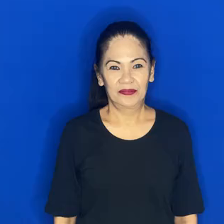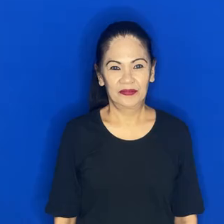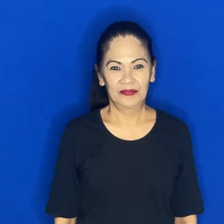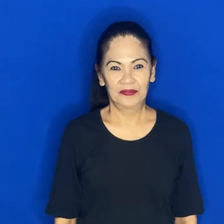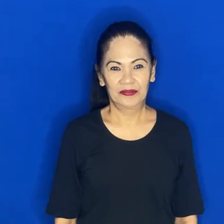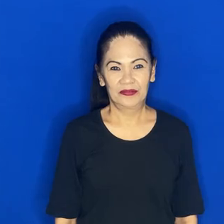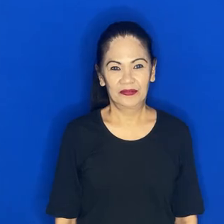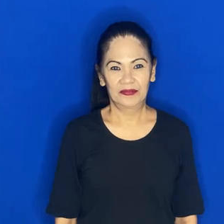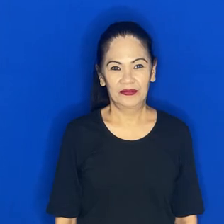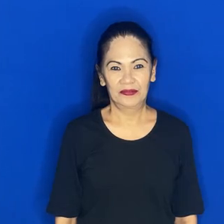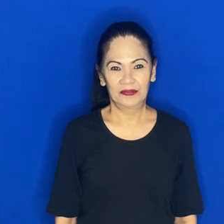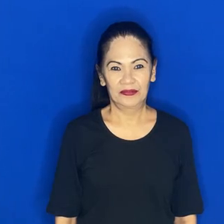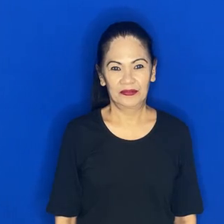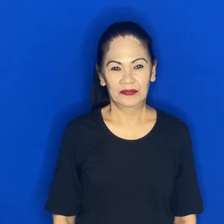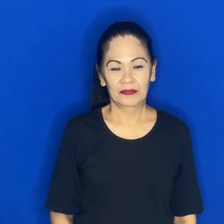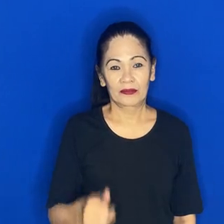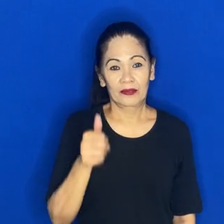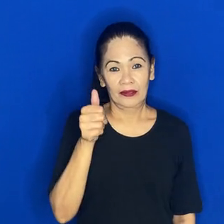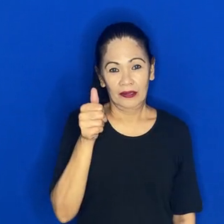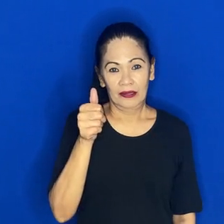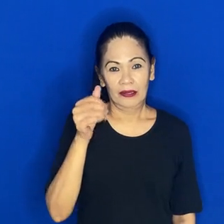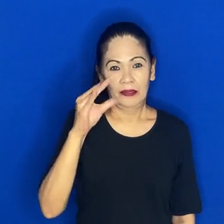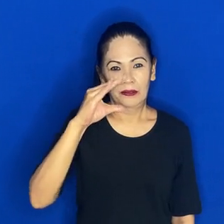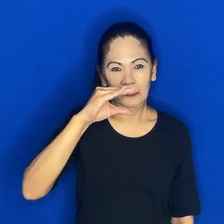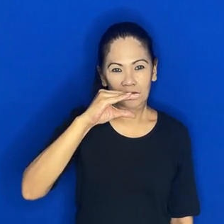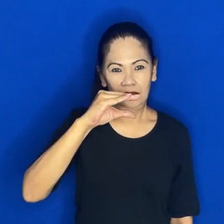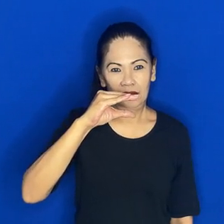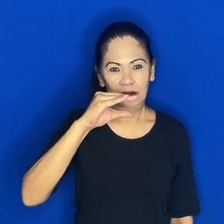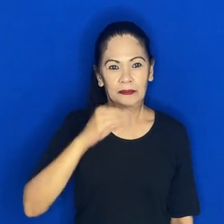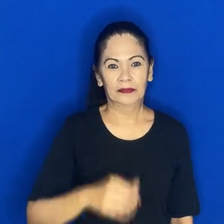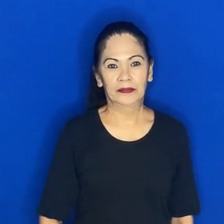good afternoon